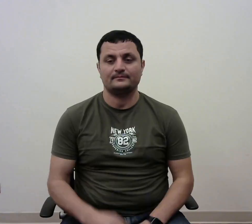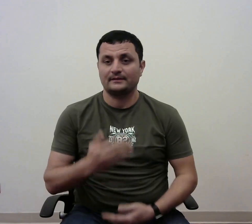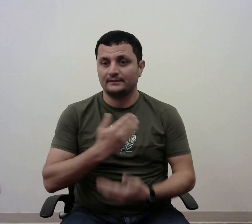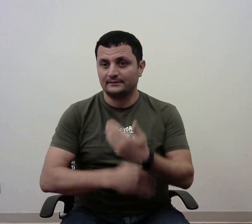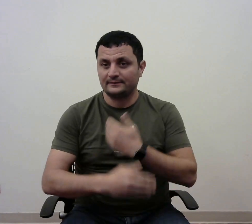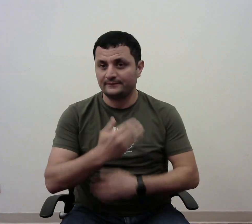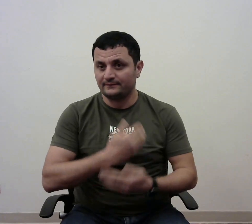əlil